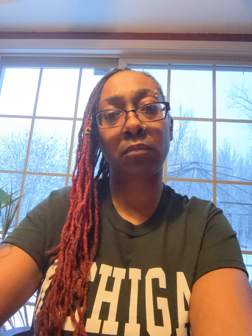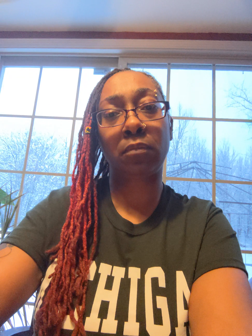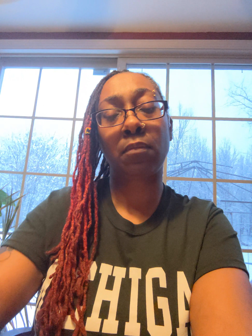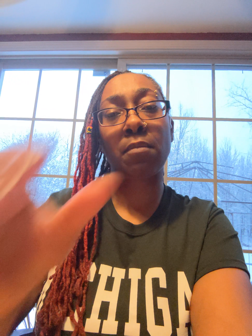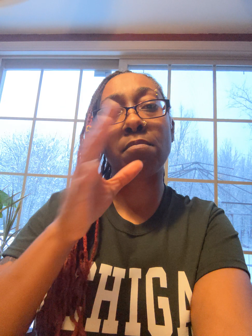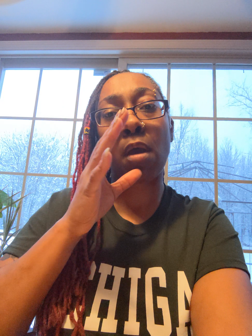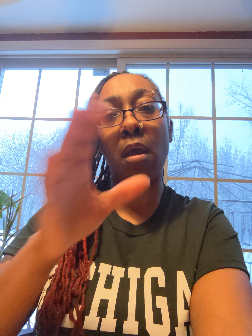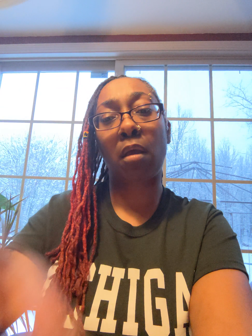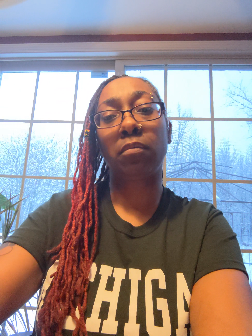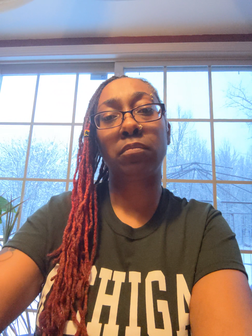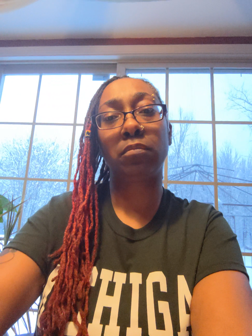mom